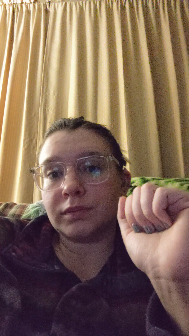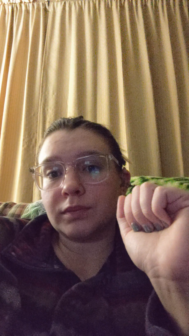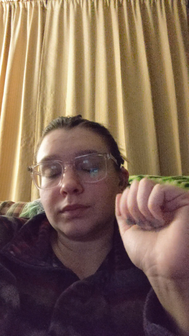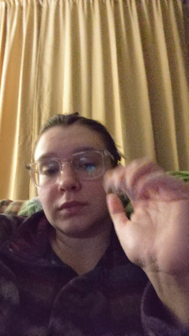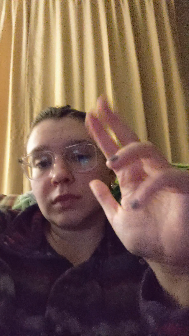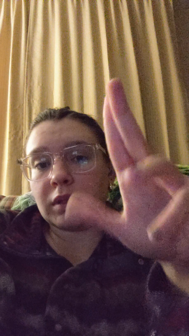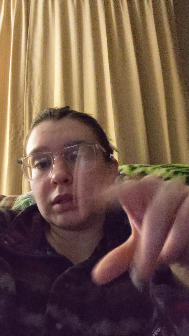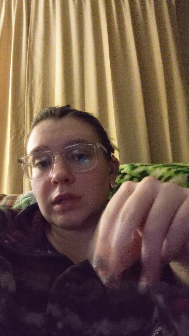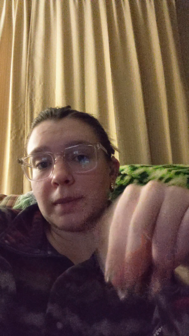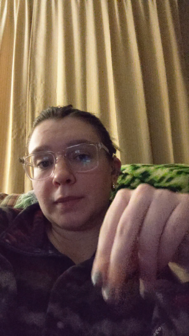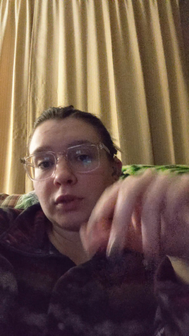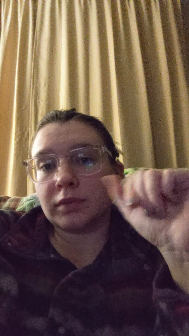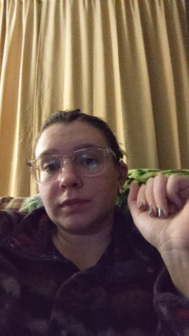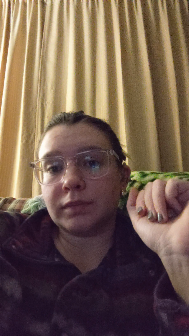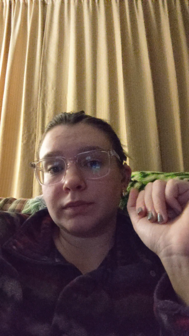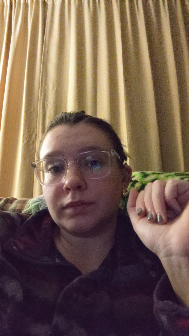diaper